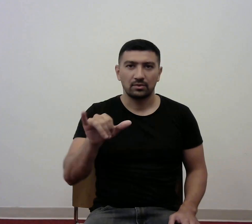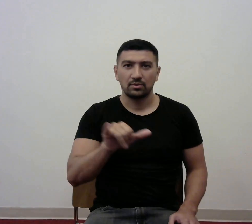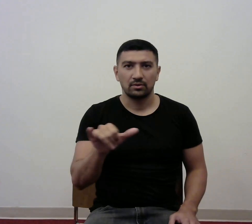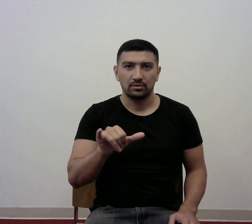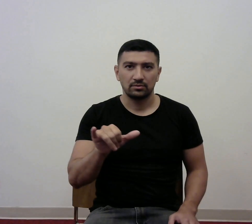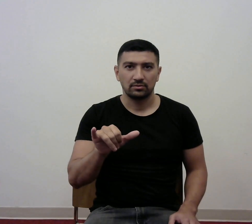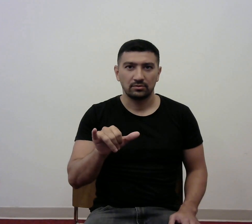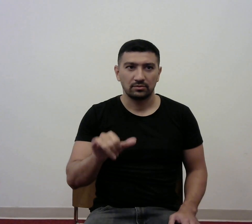harda